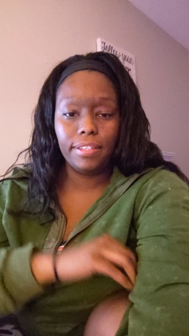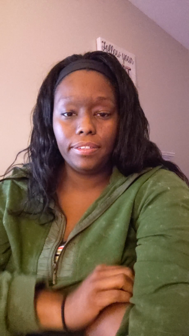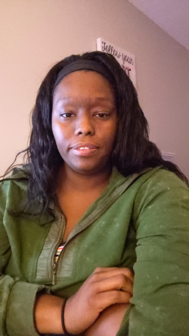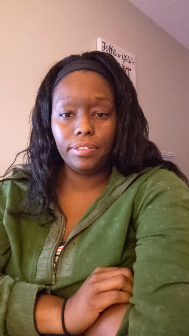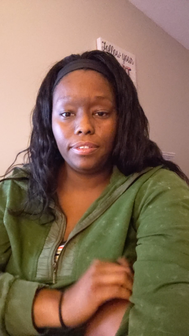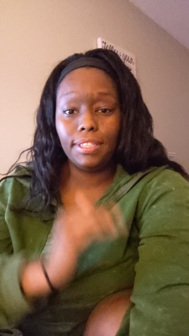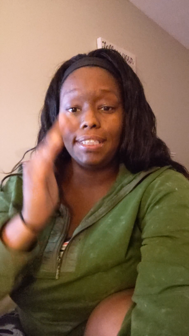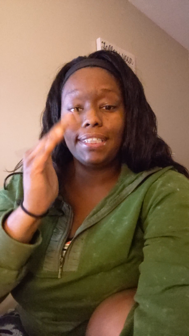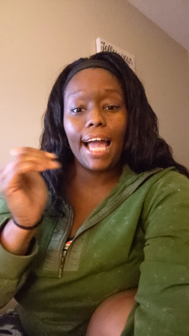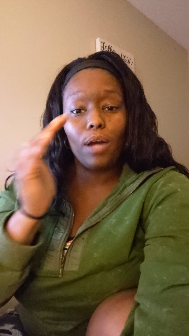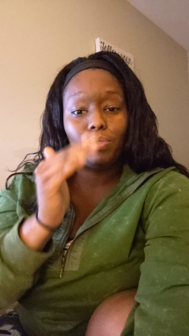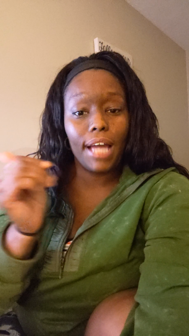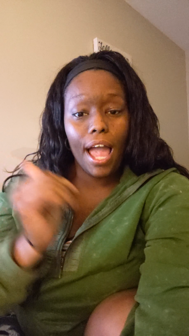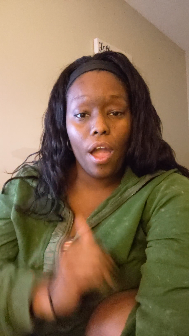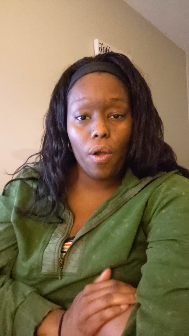downtown